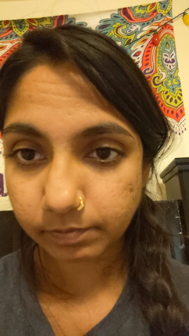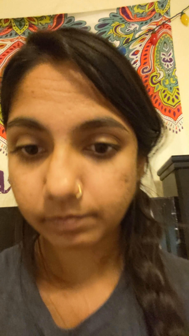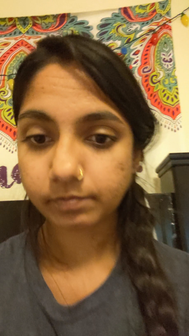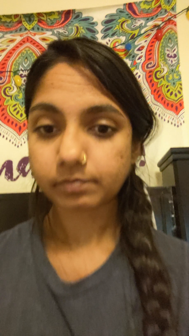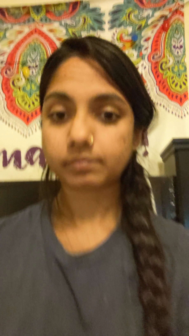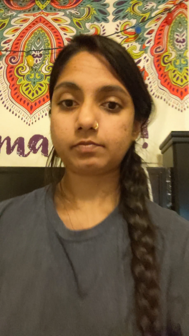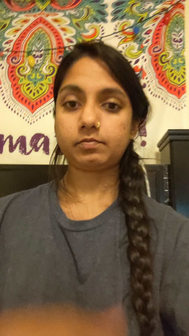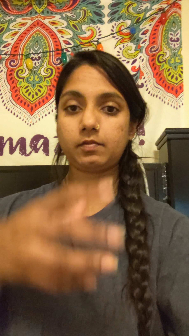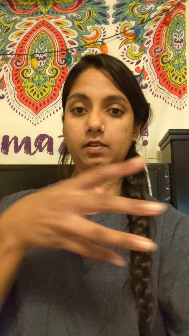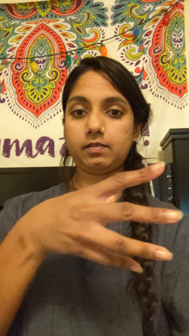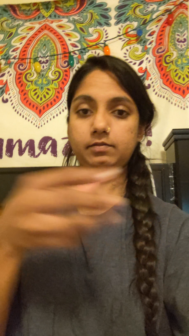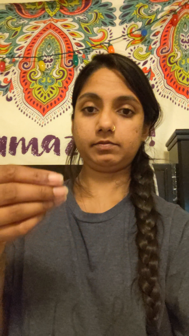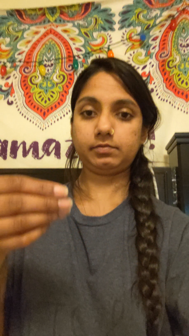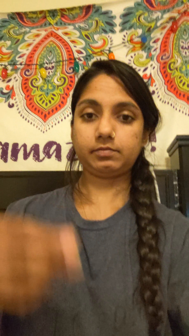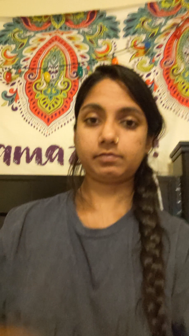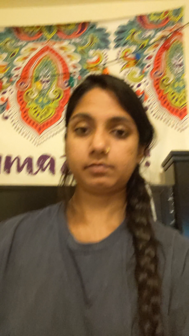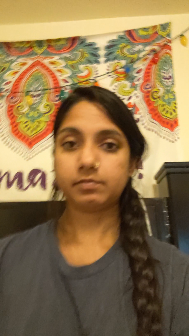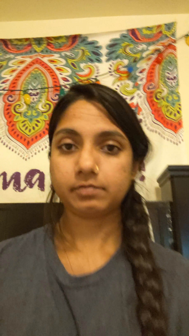and